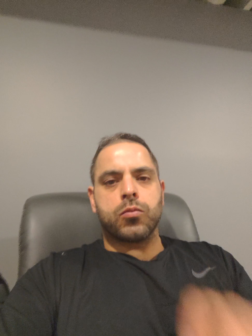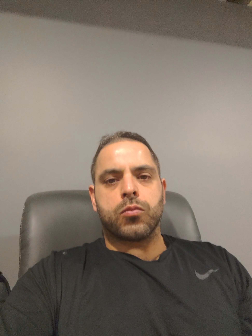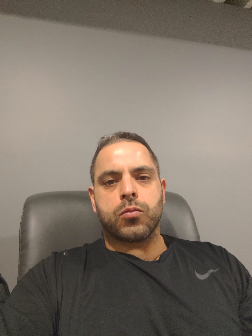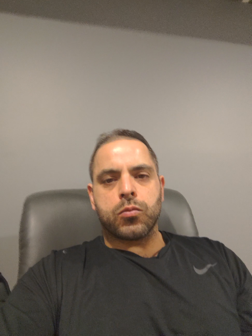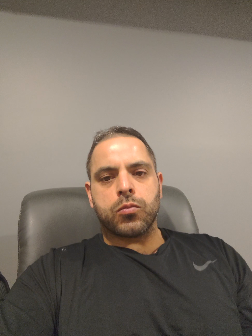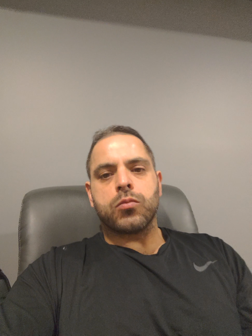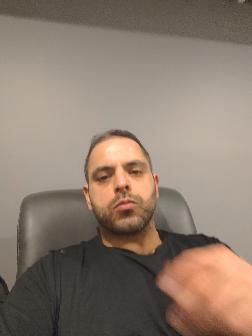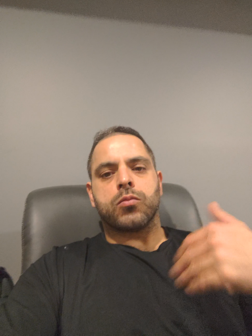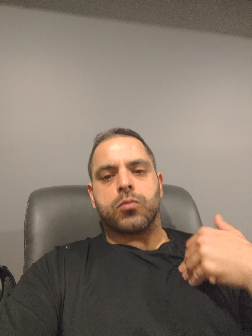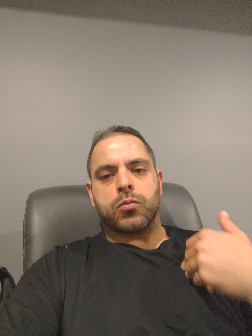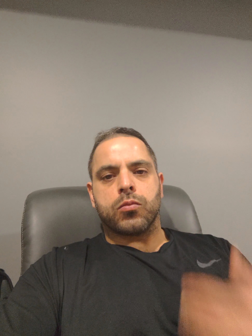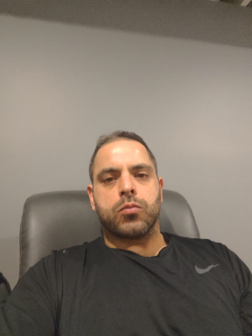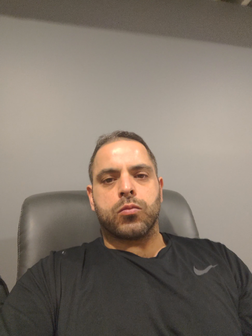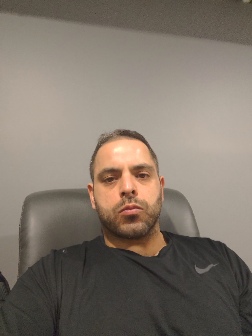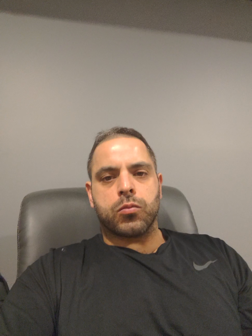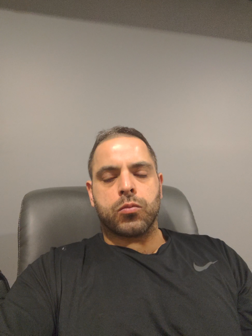have